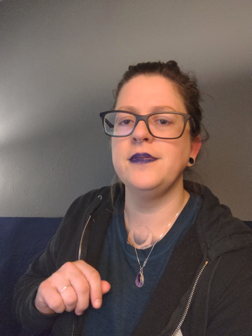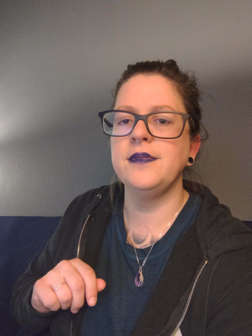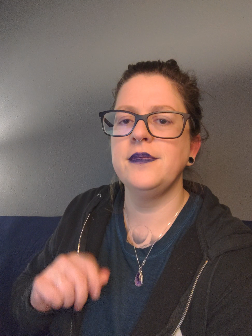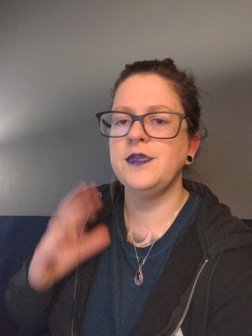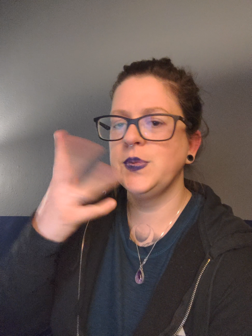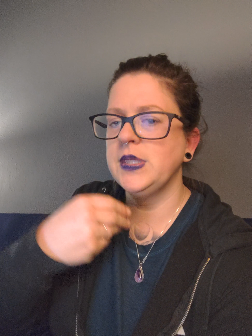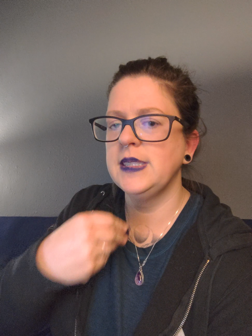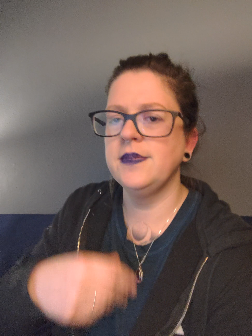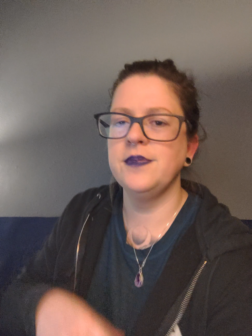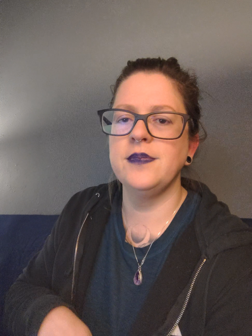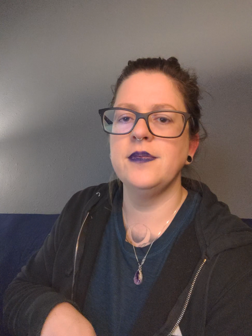pretty